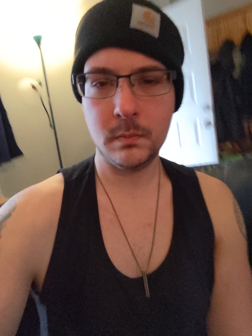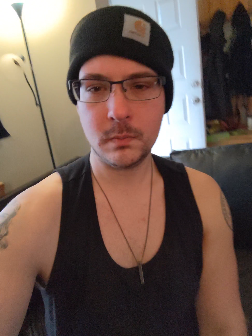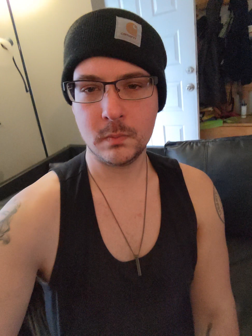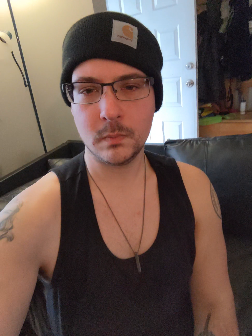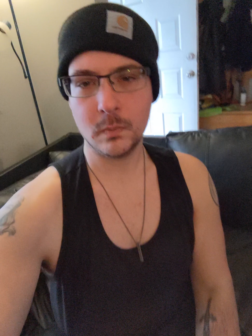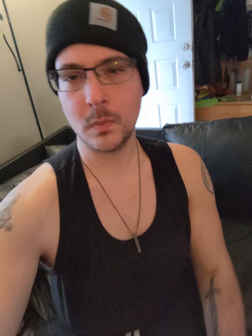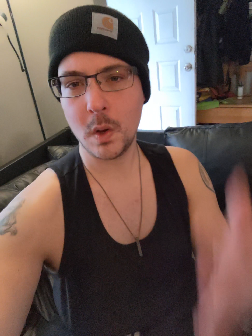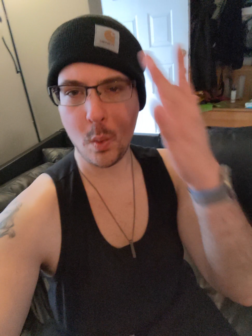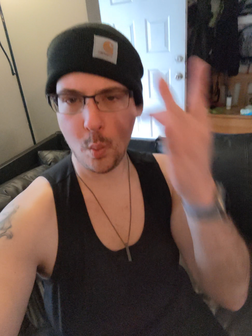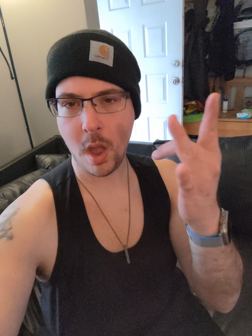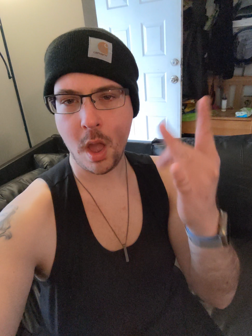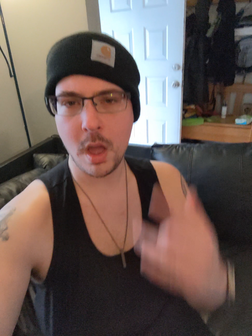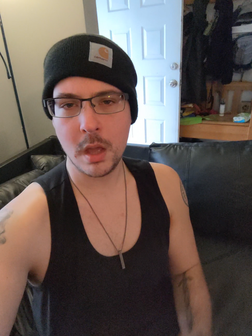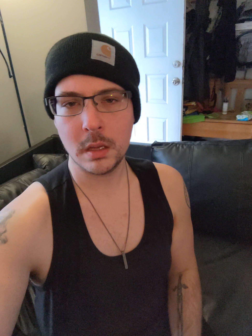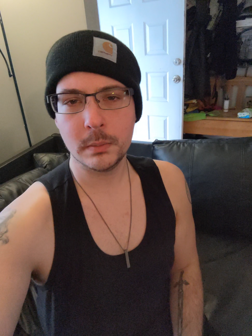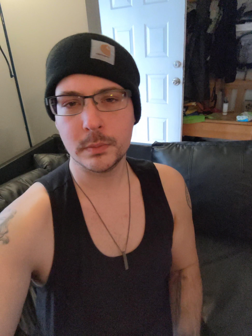why